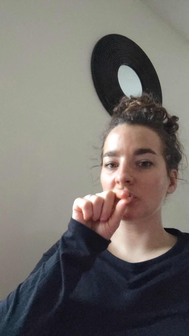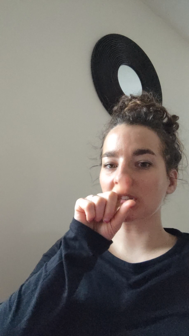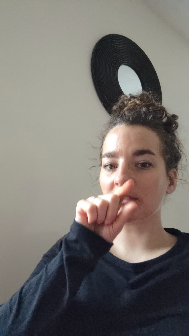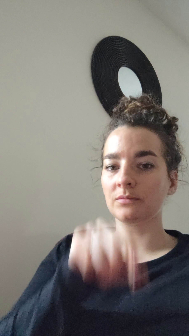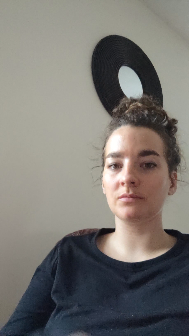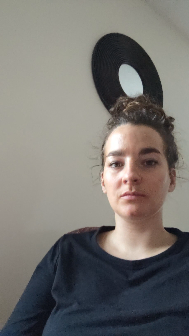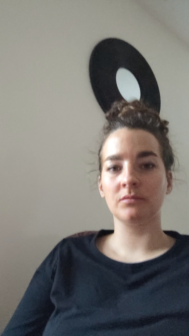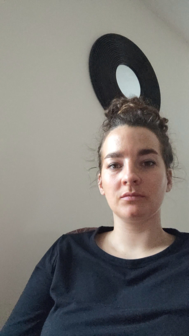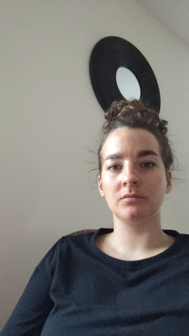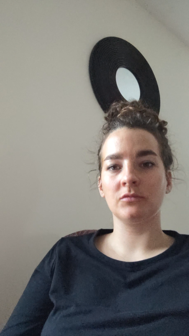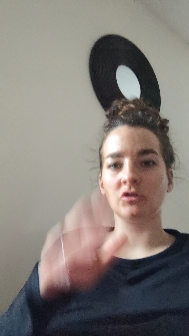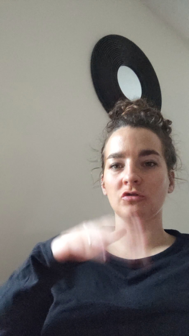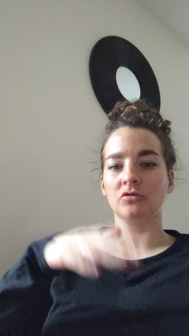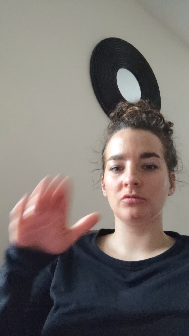children